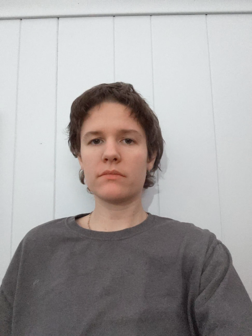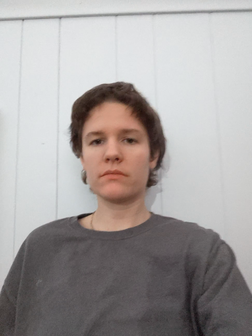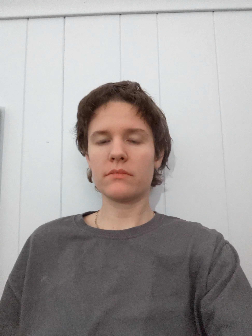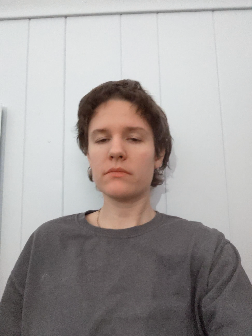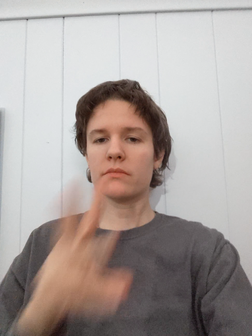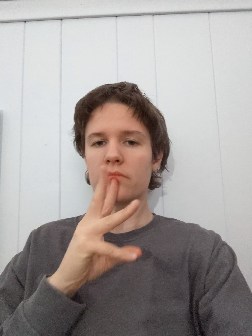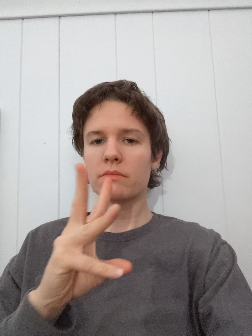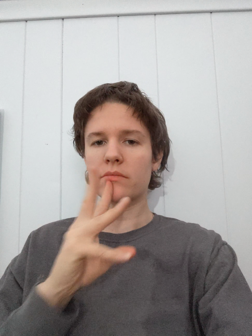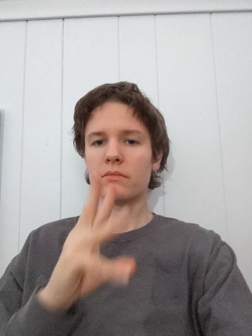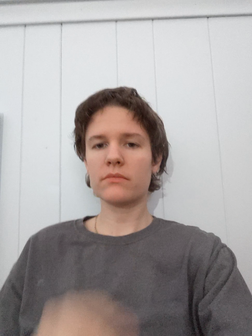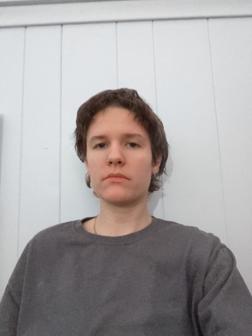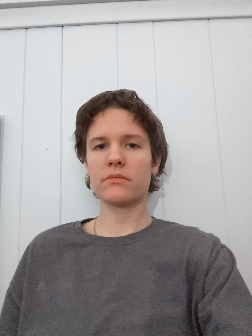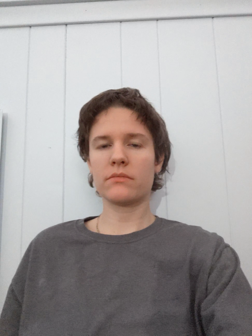water